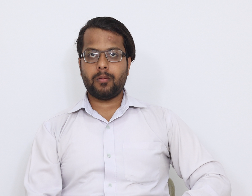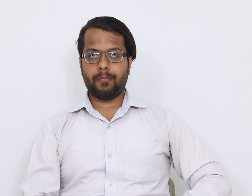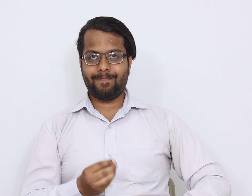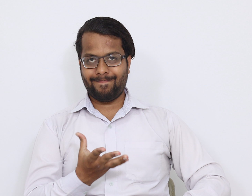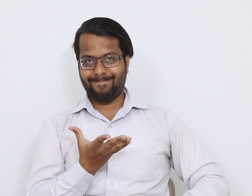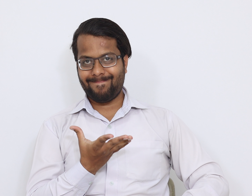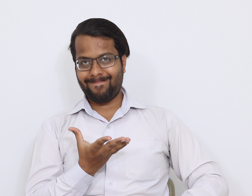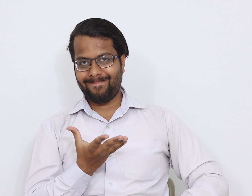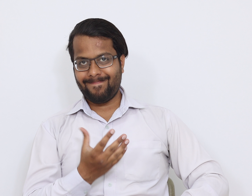glad